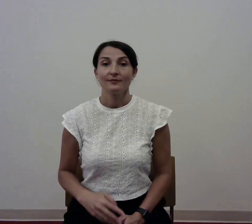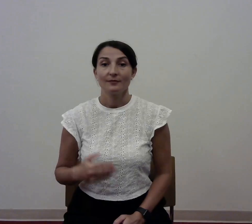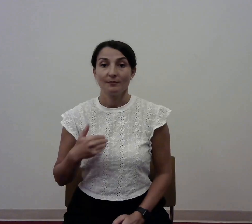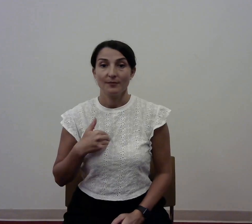mən